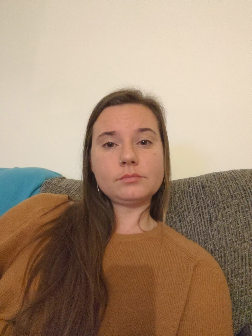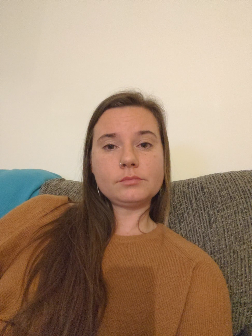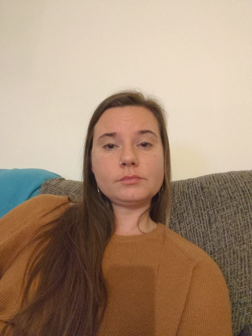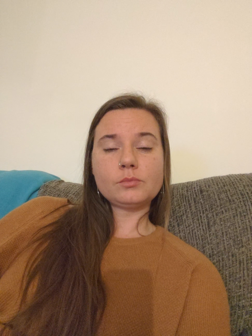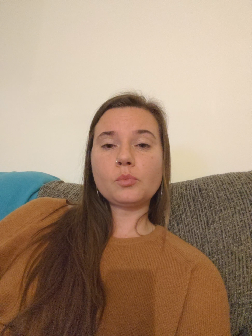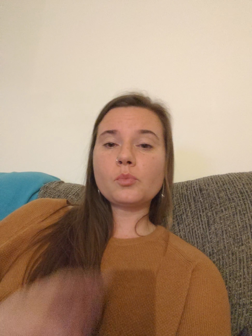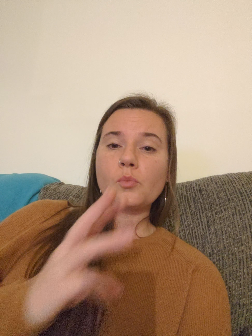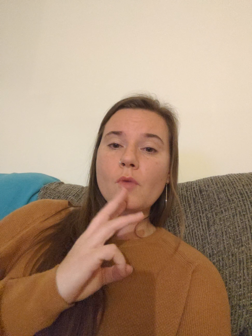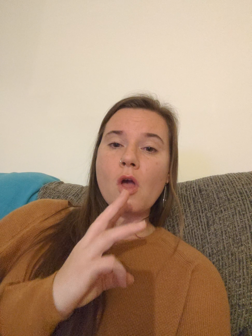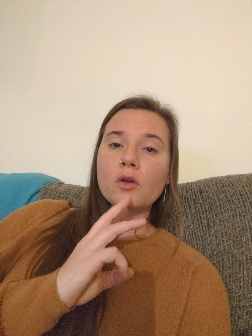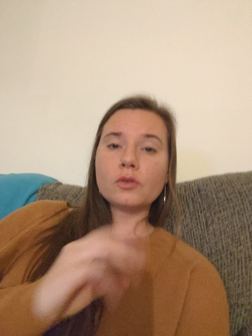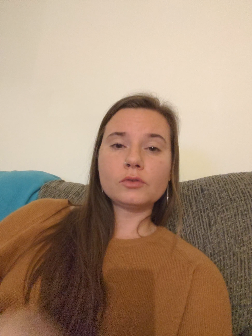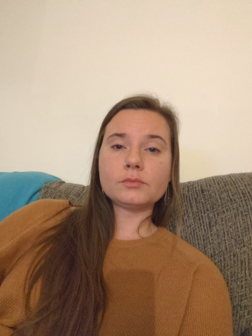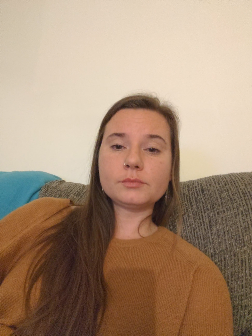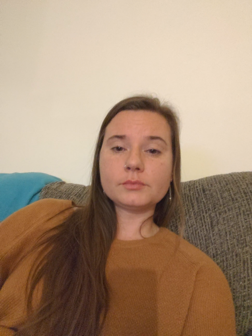water